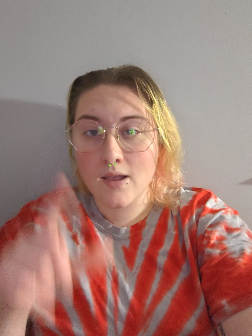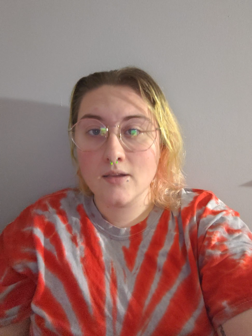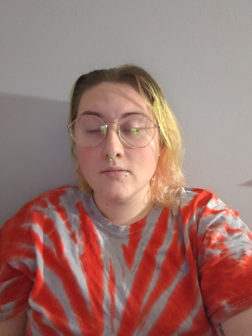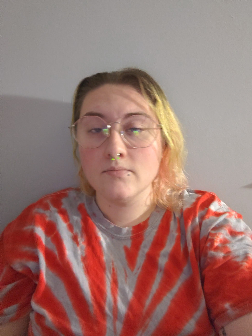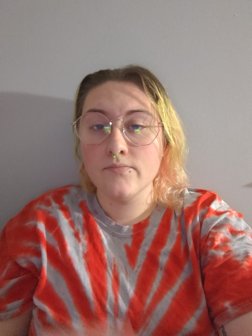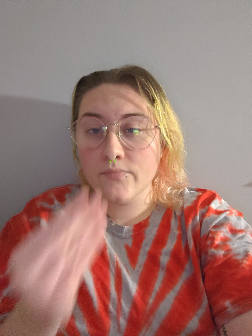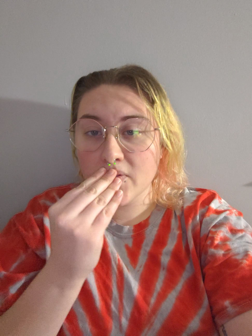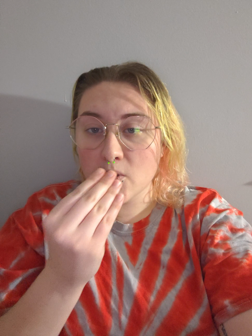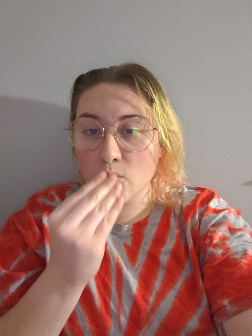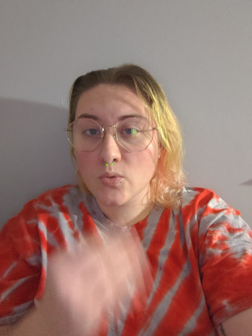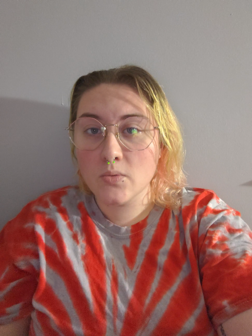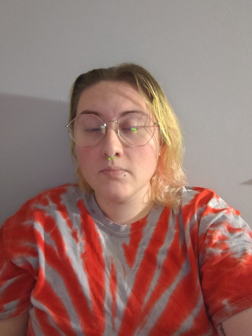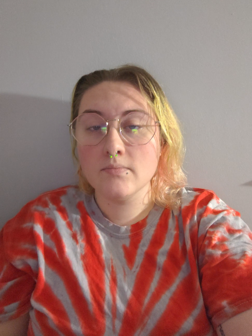food